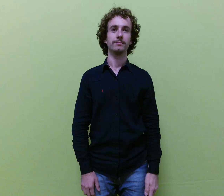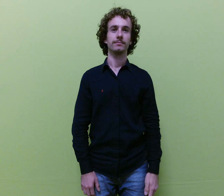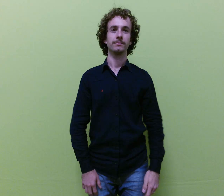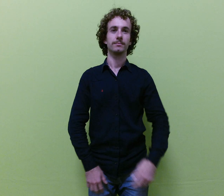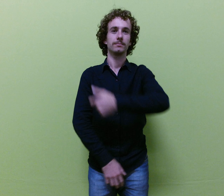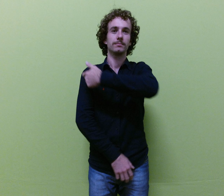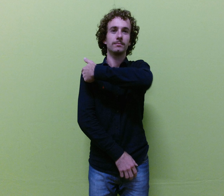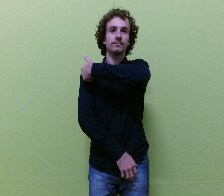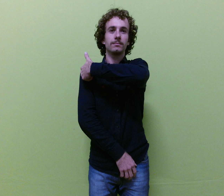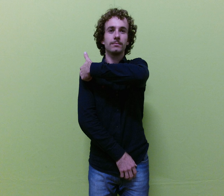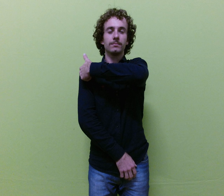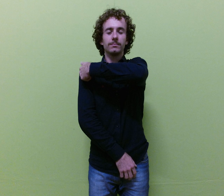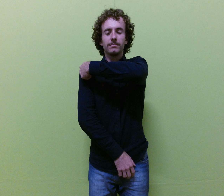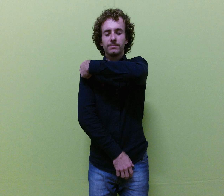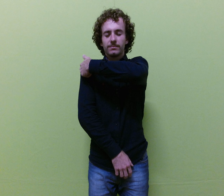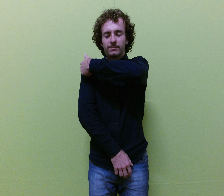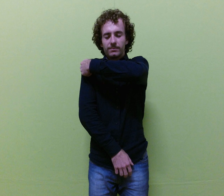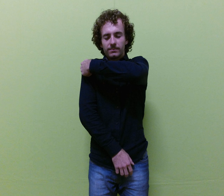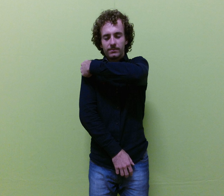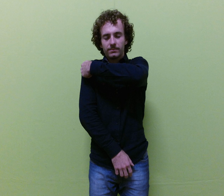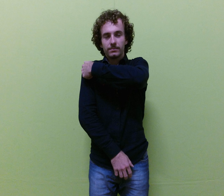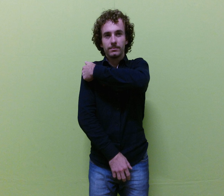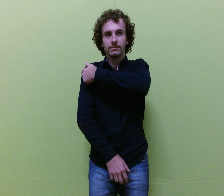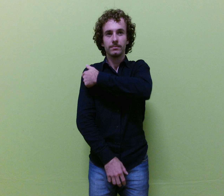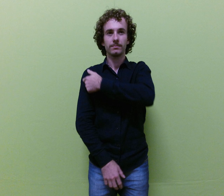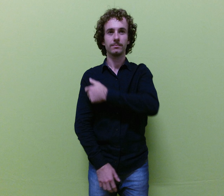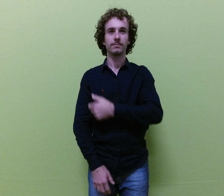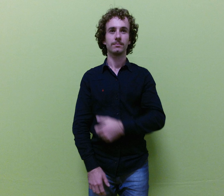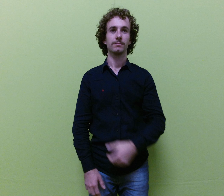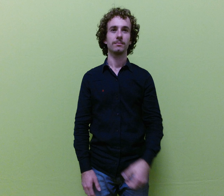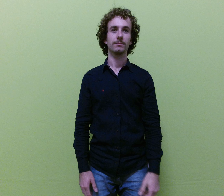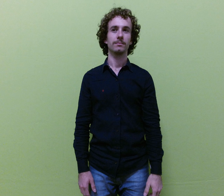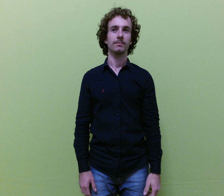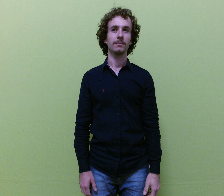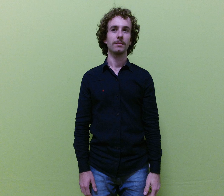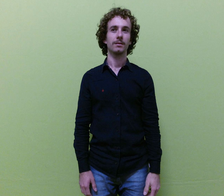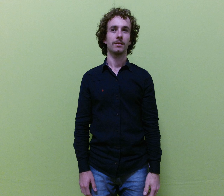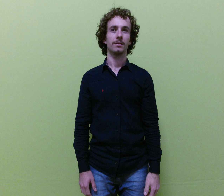vacina